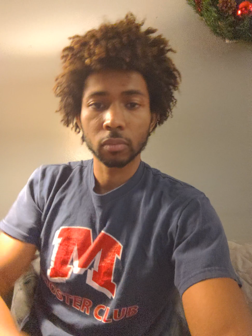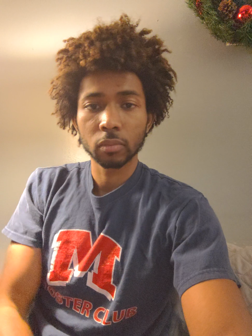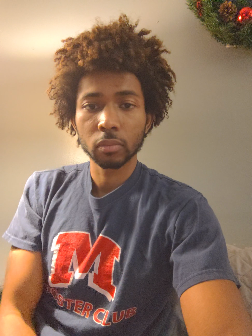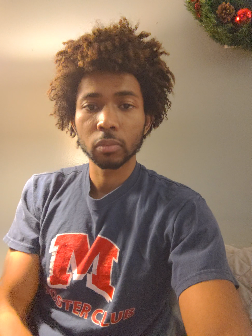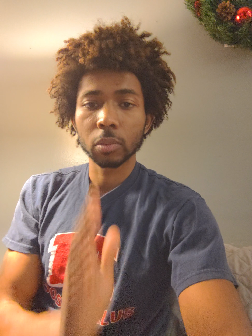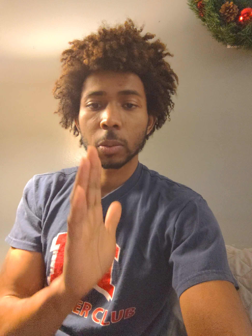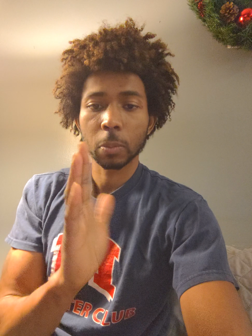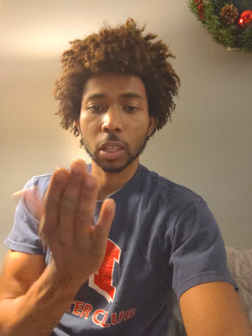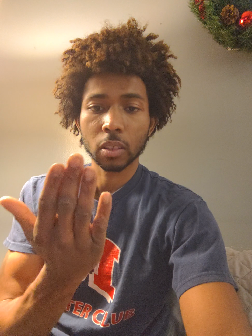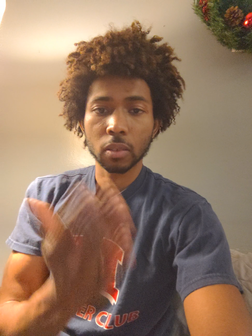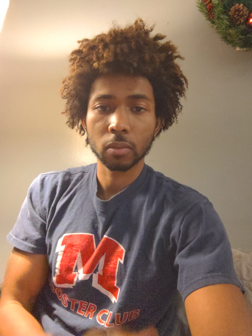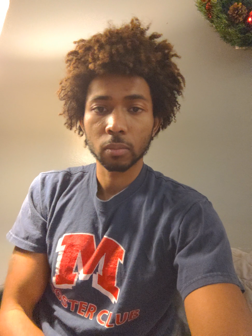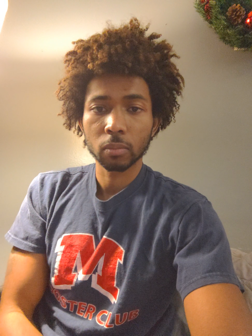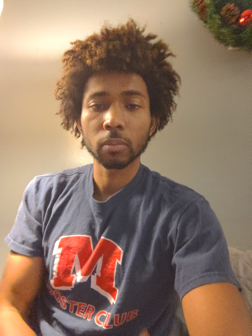book